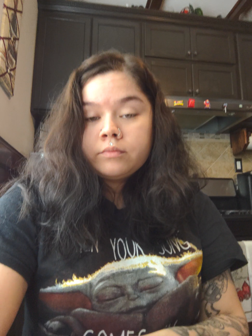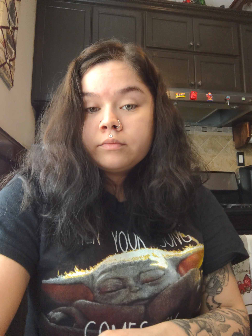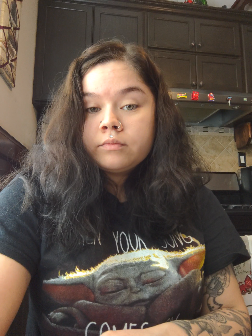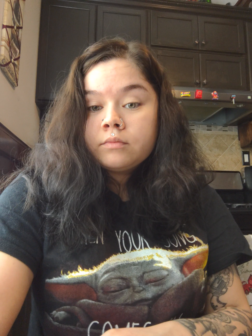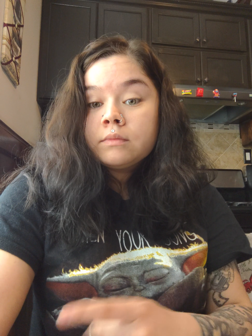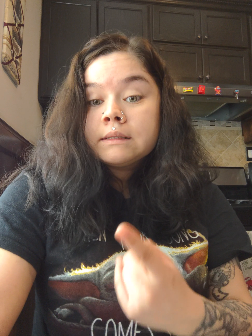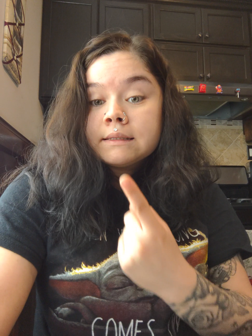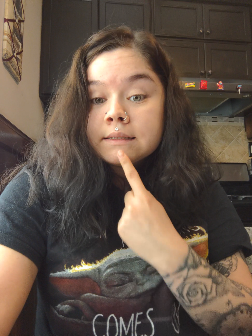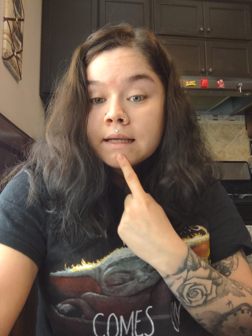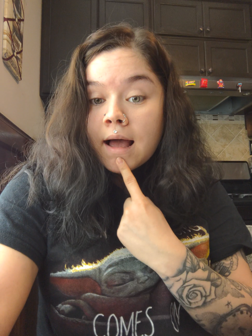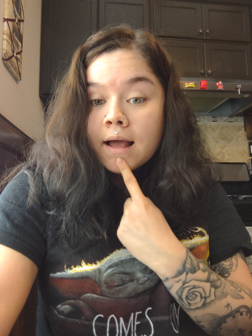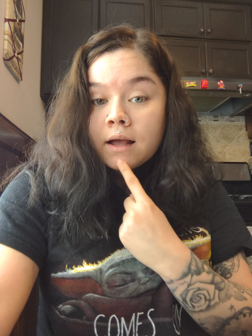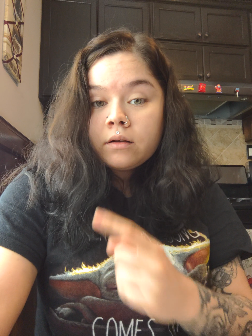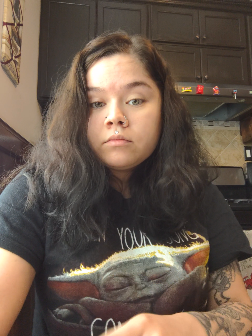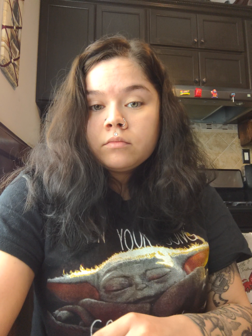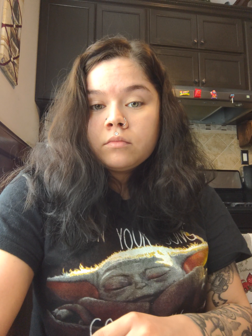say